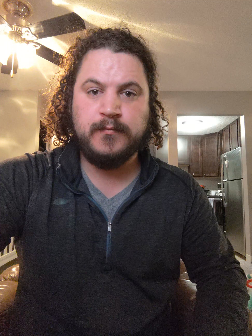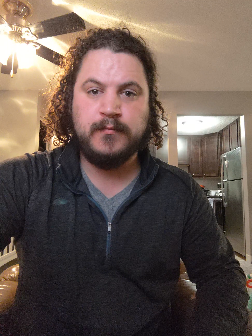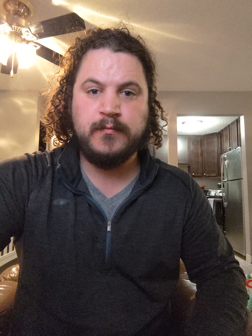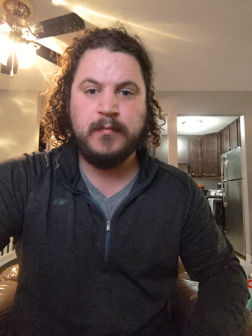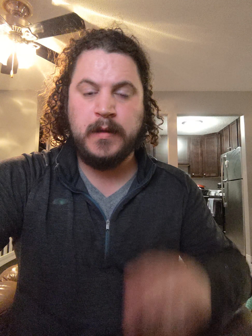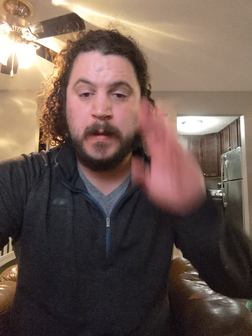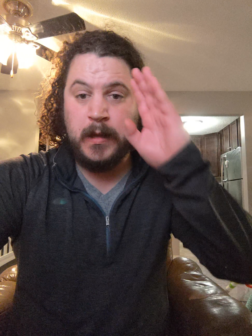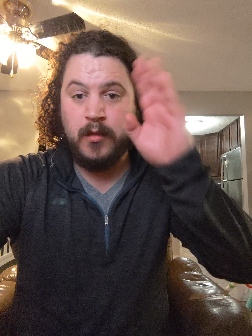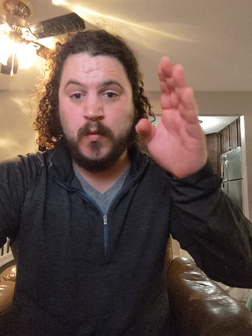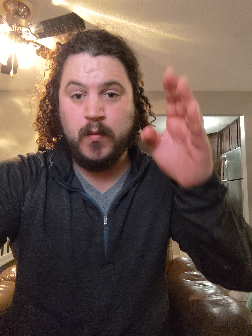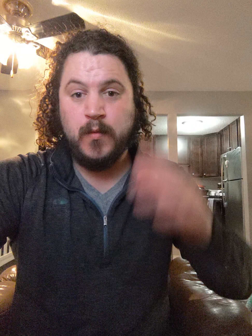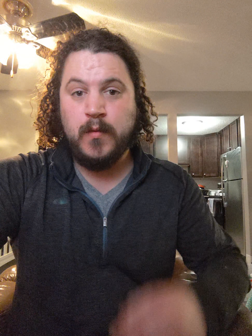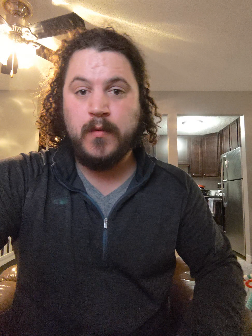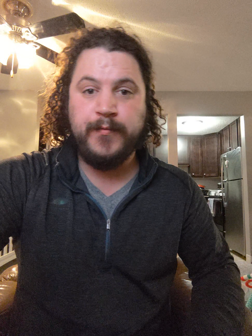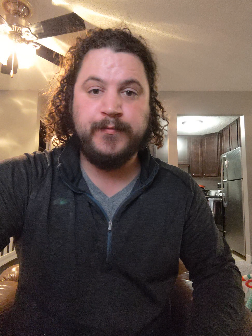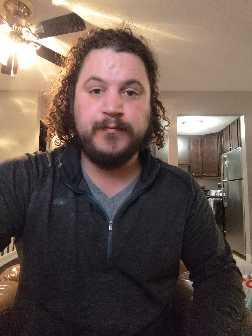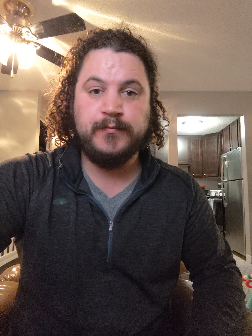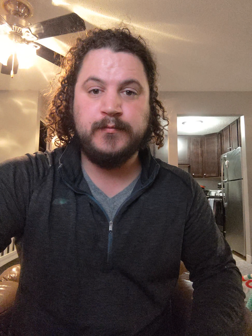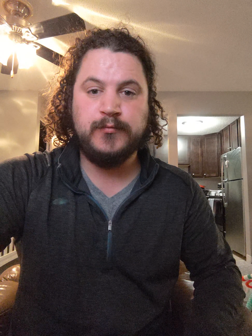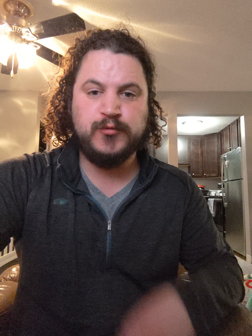hello